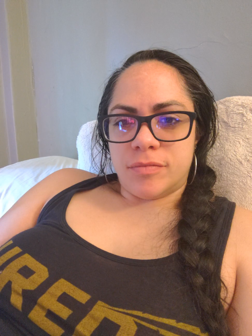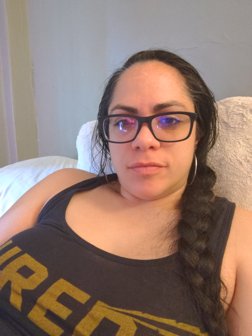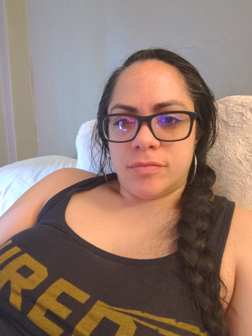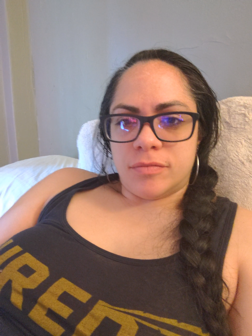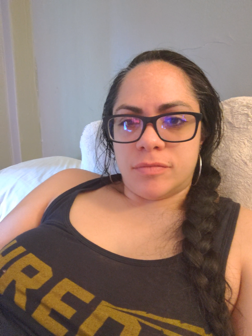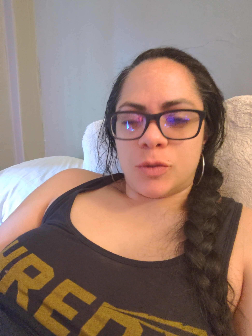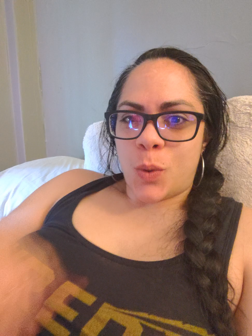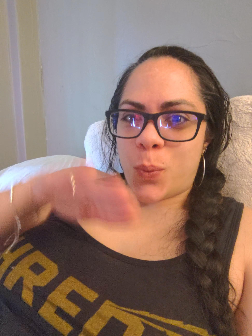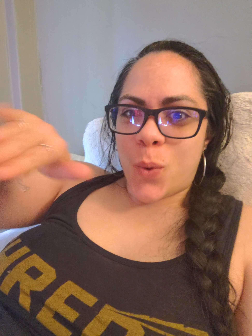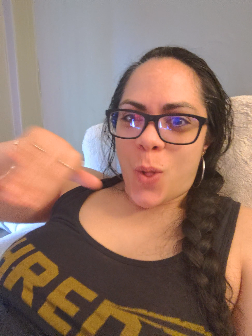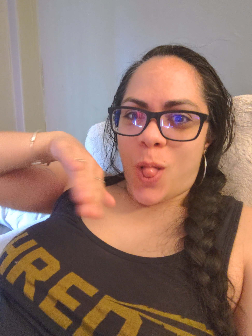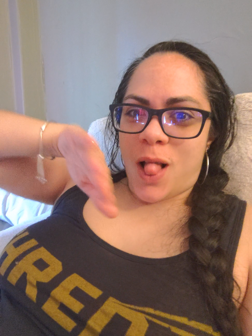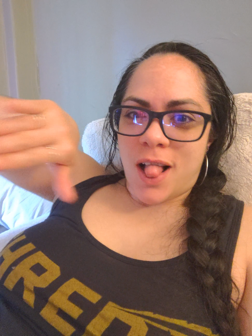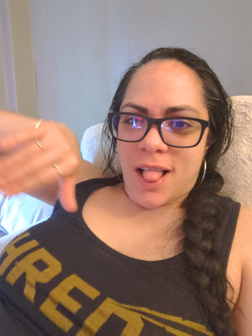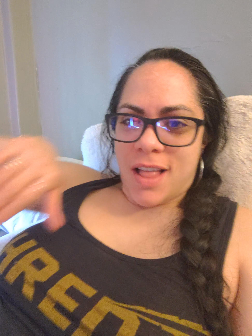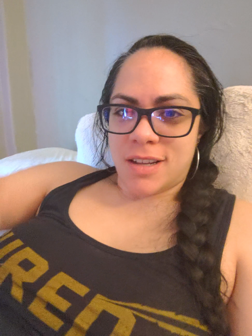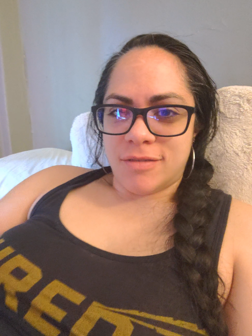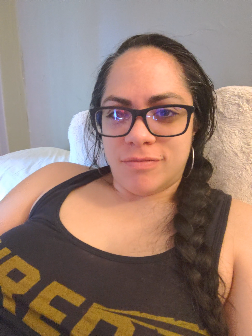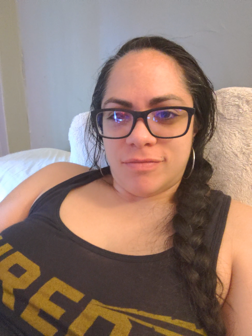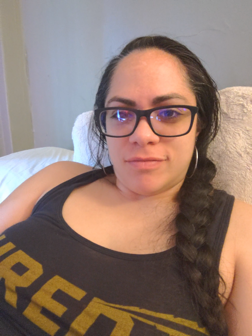pool